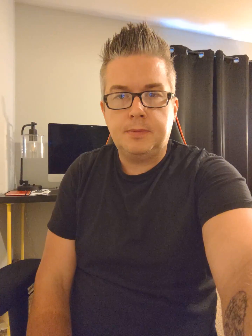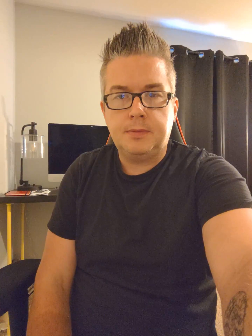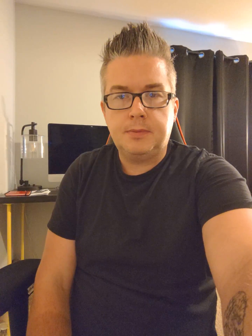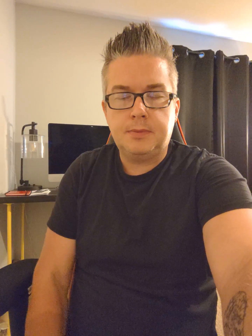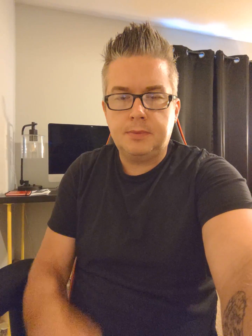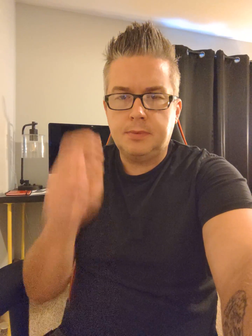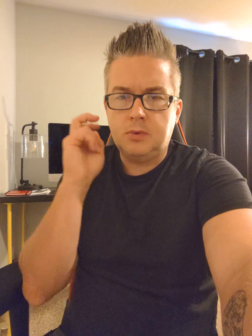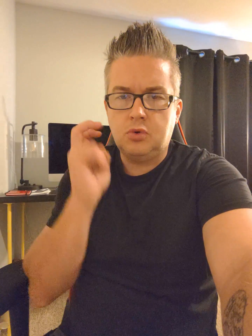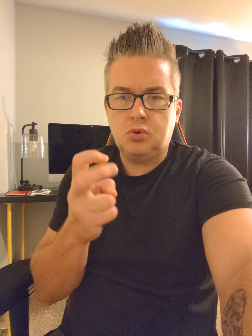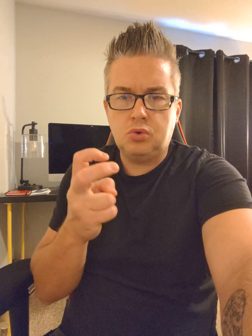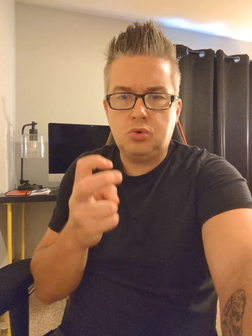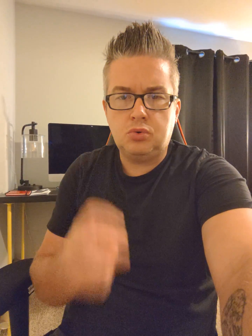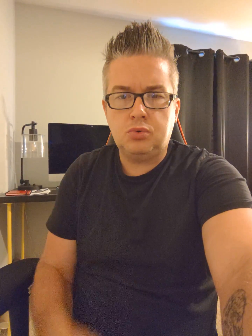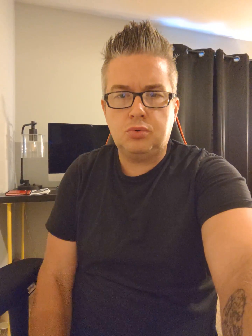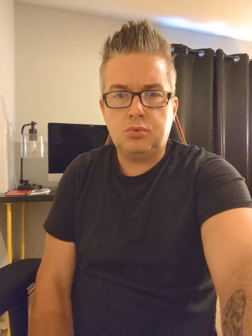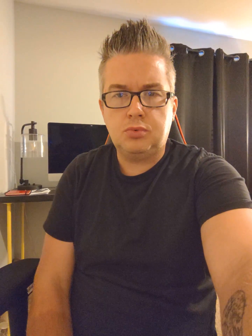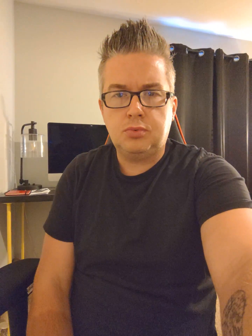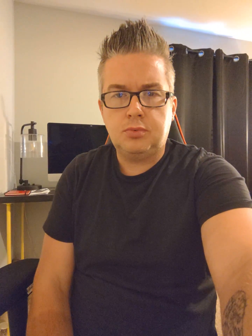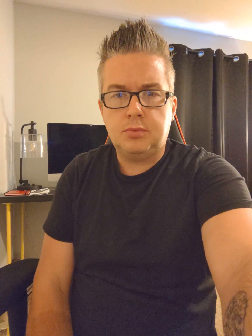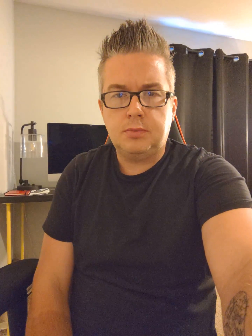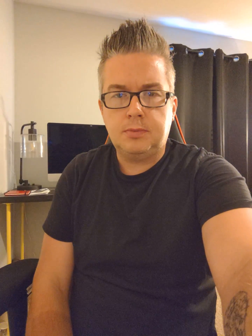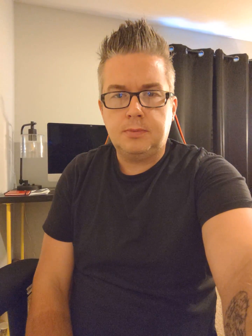hard